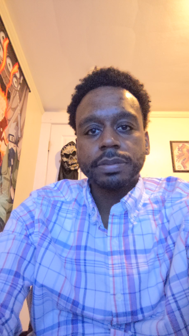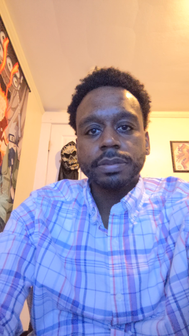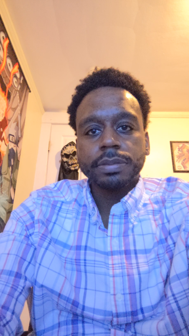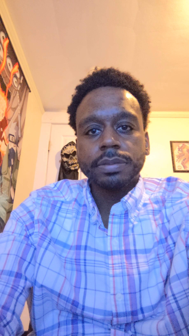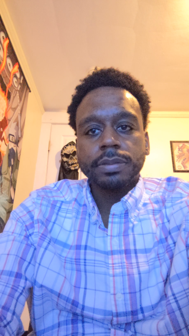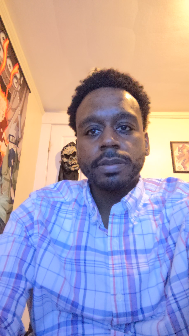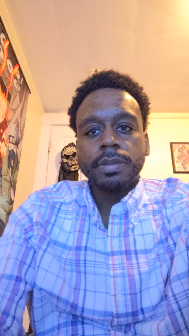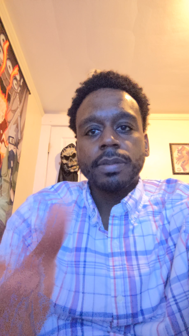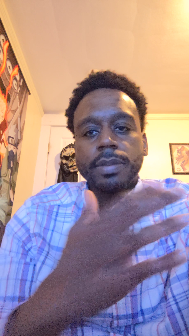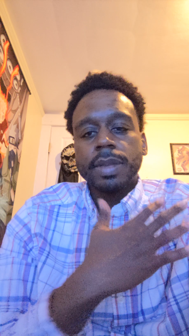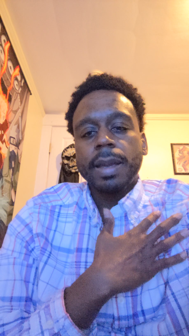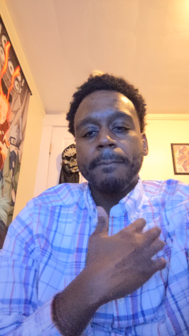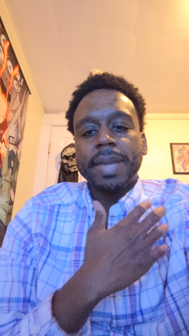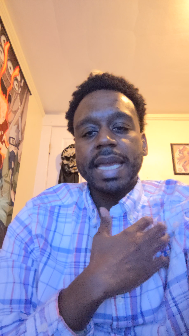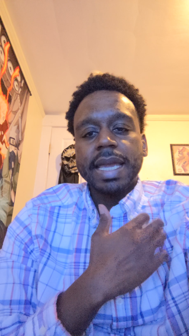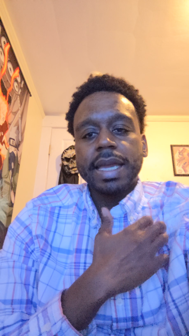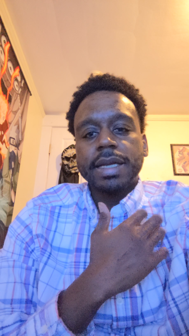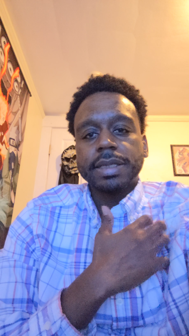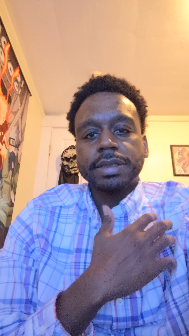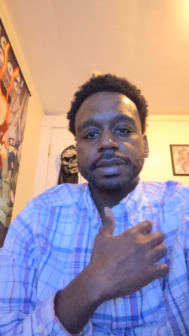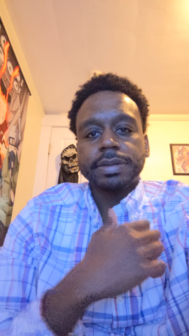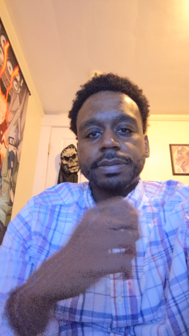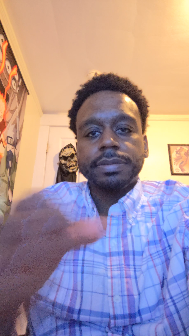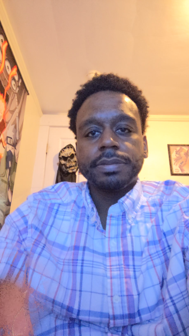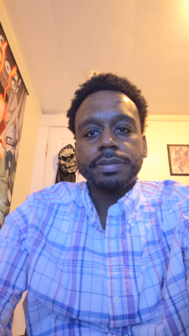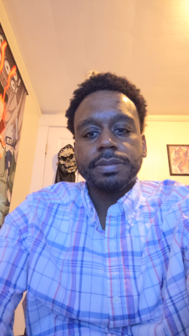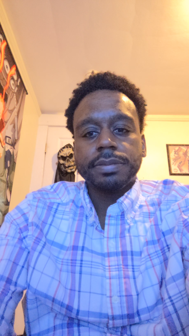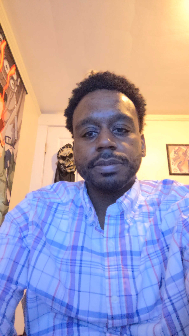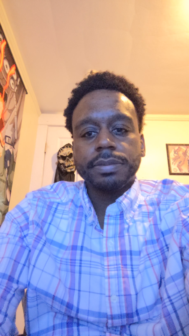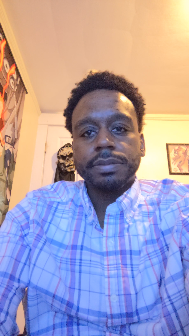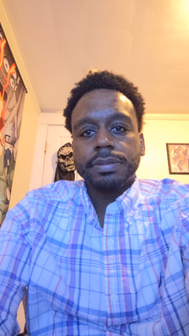bear